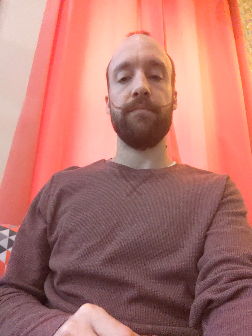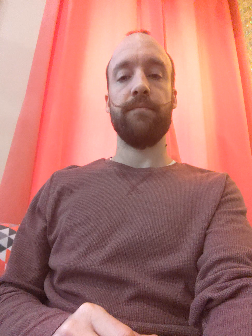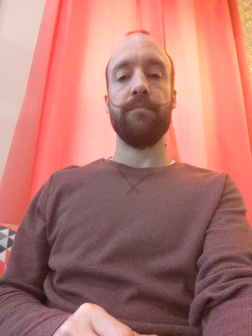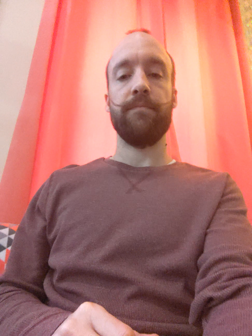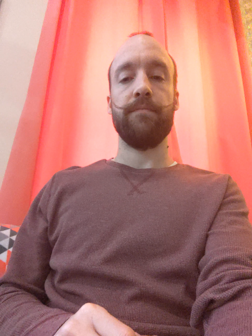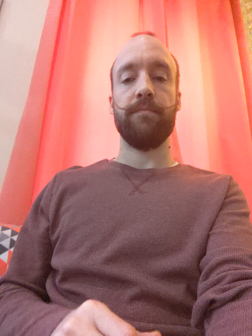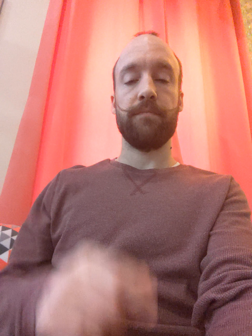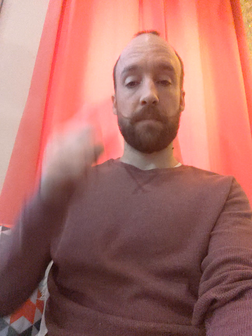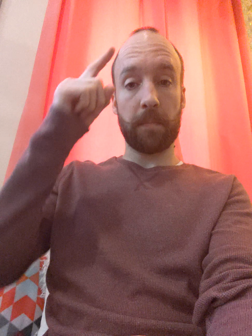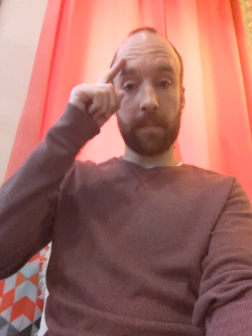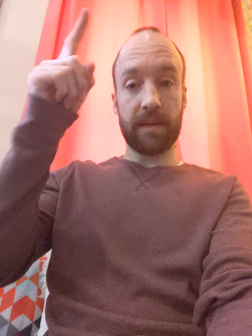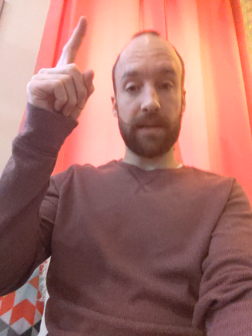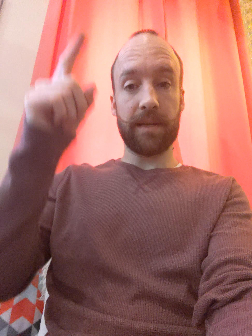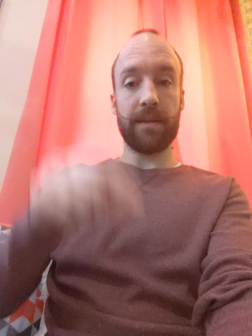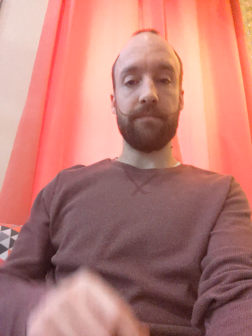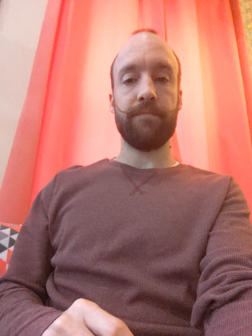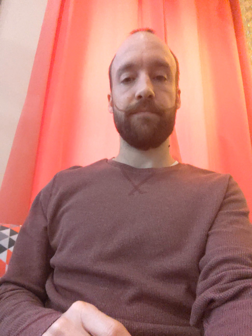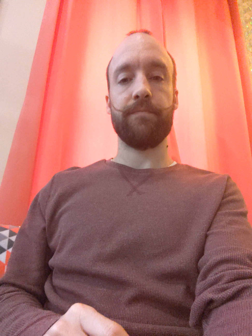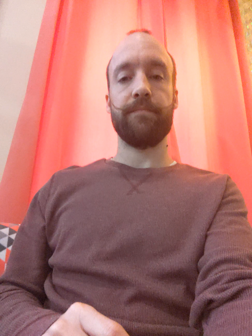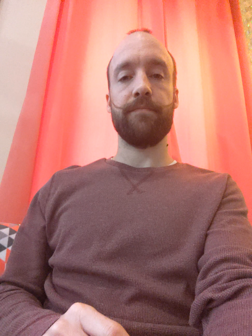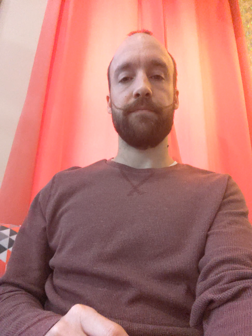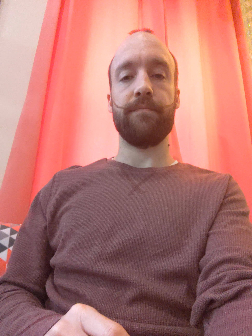penny